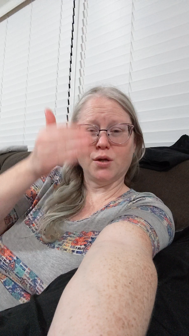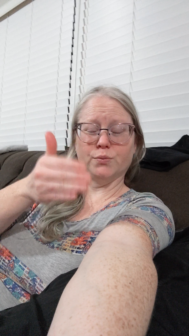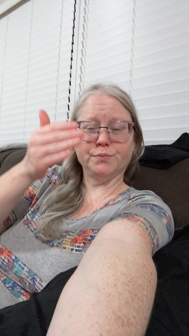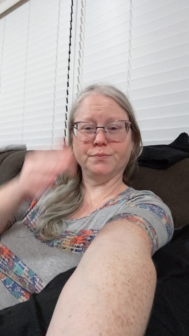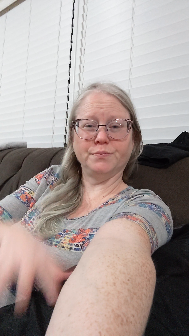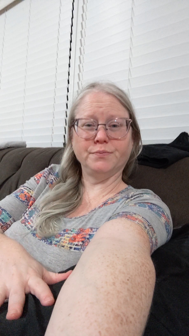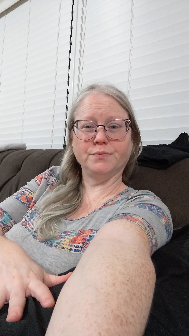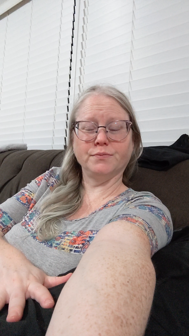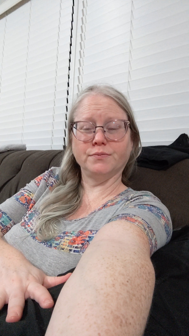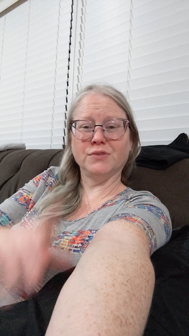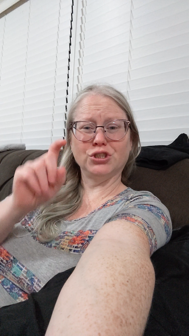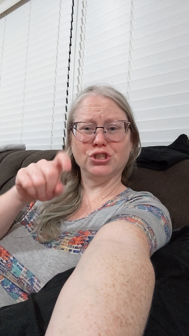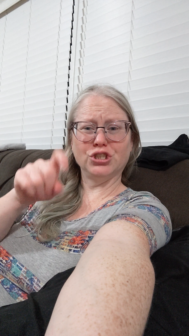should